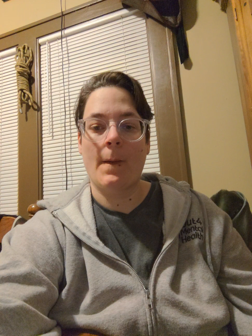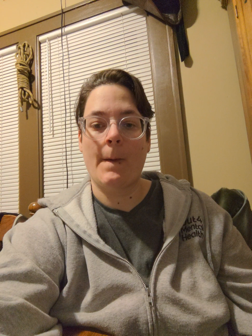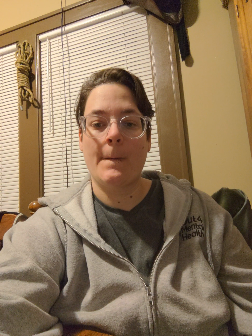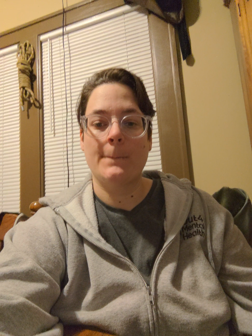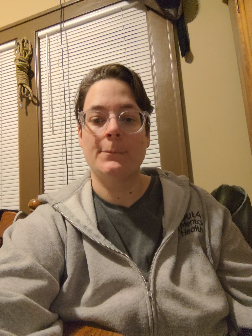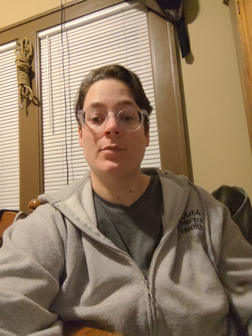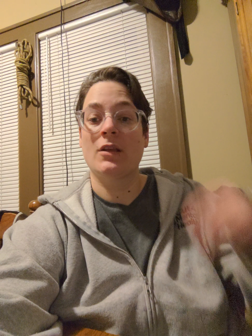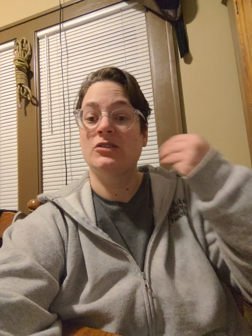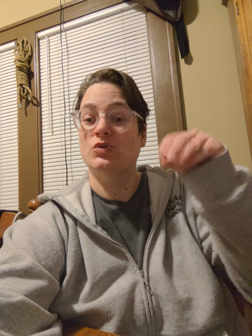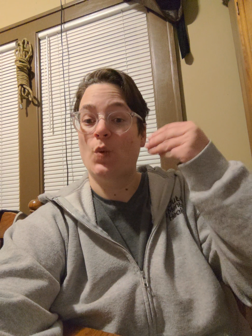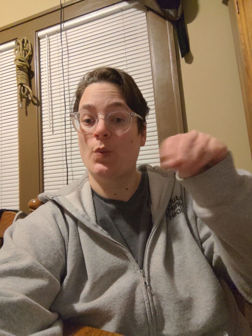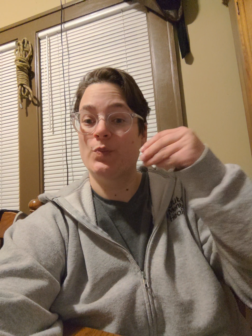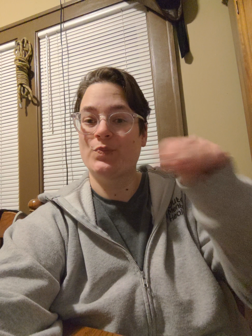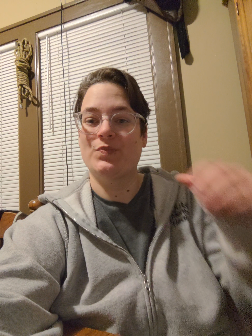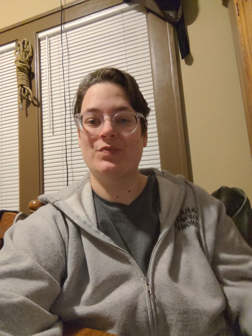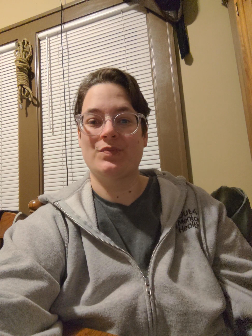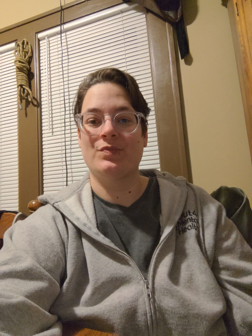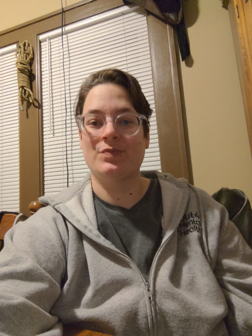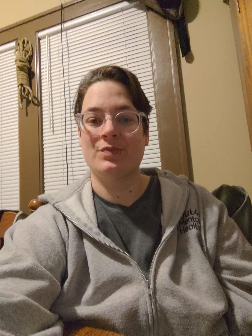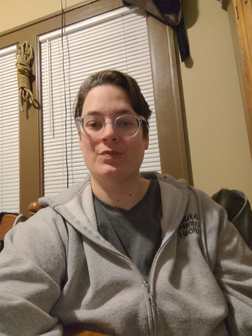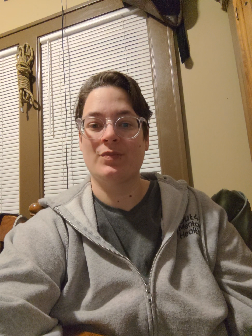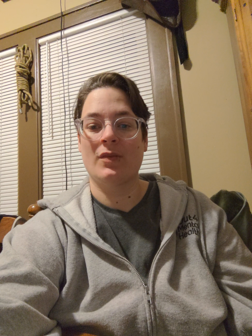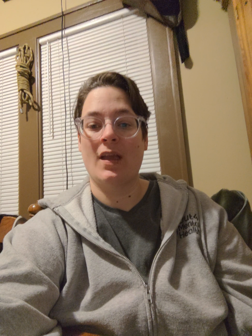store